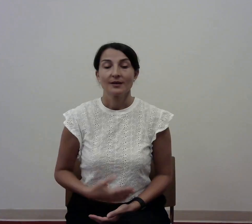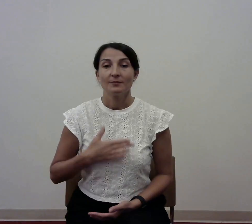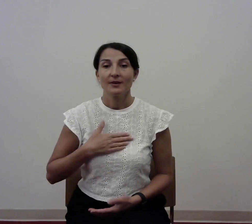mən